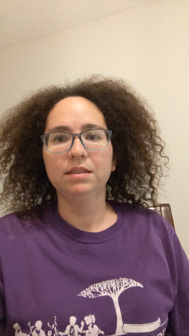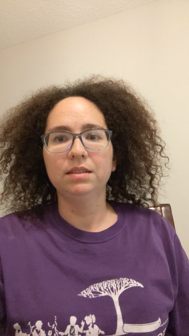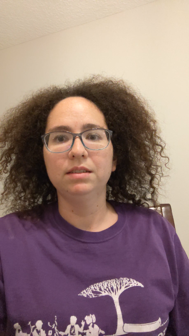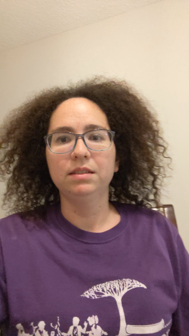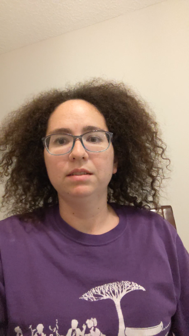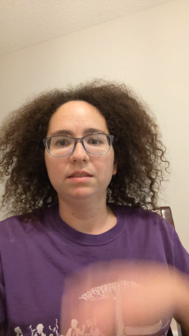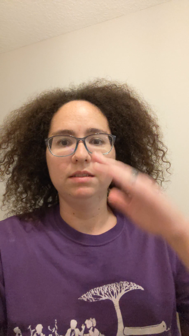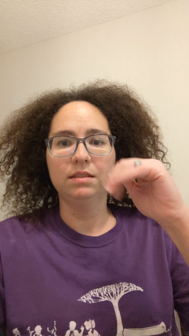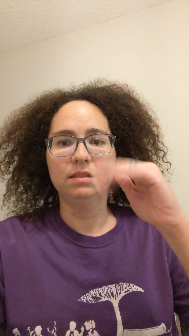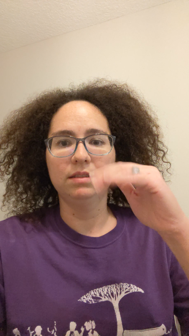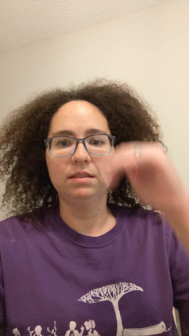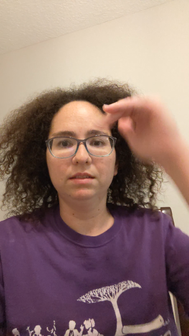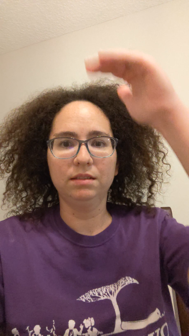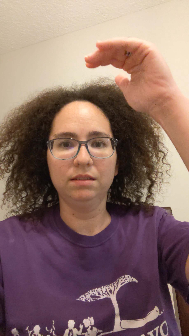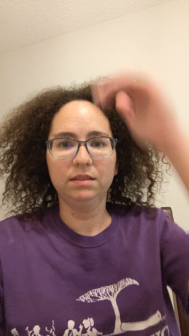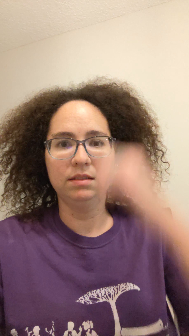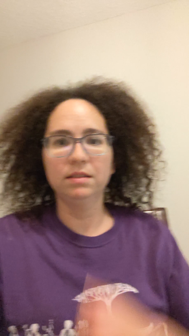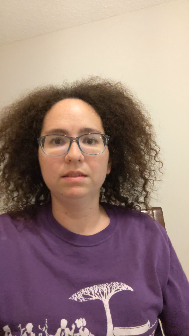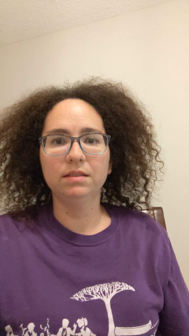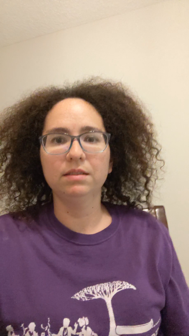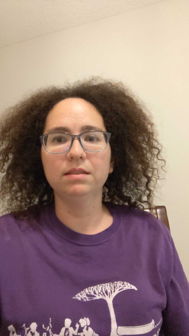build